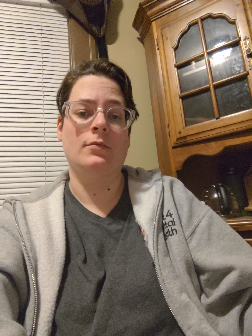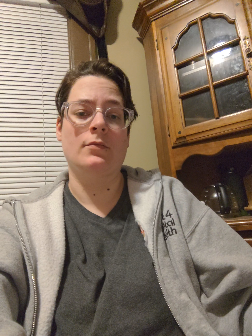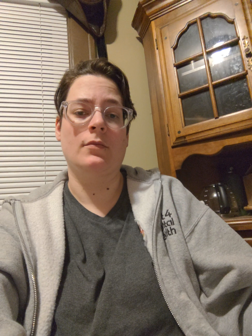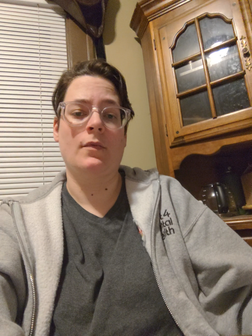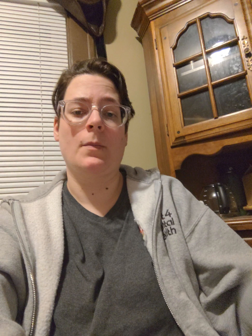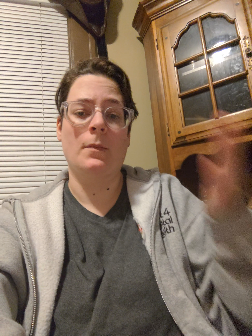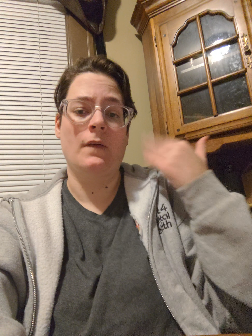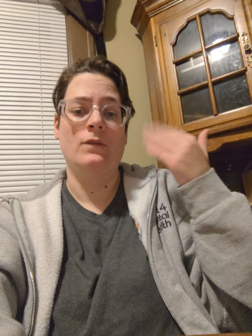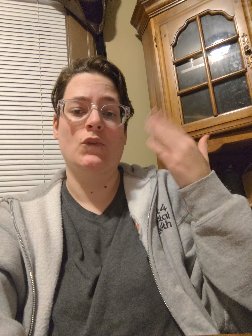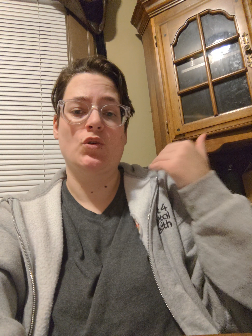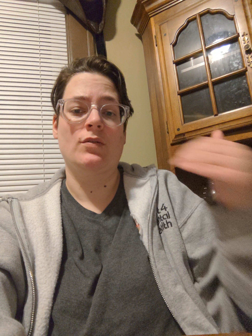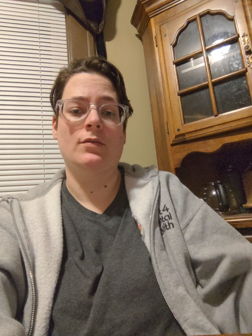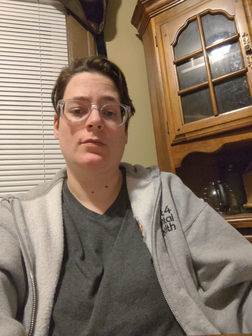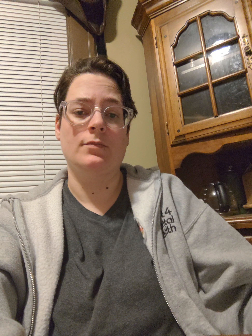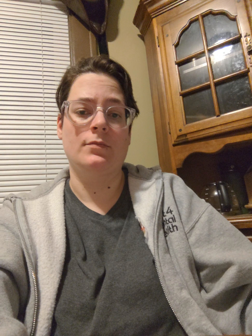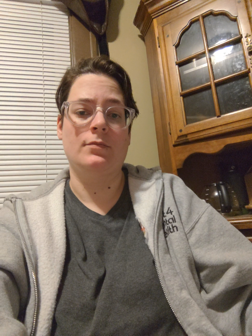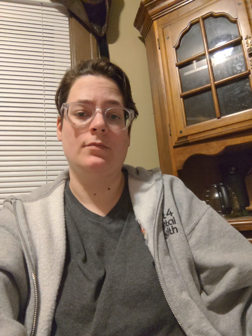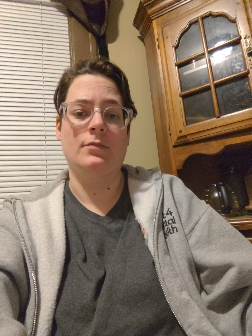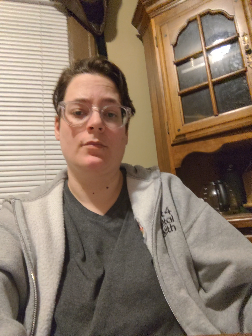before